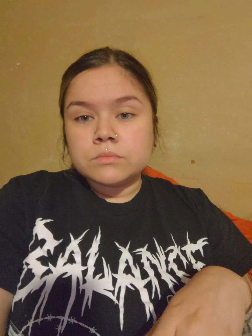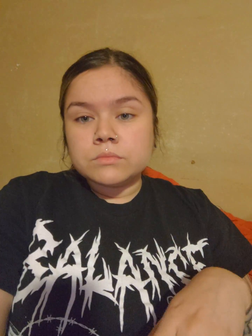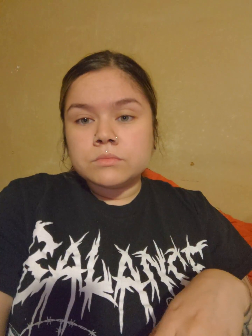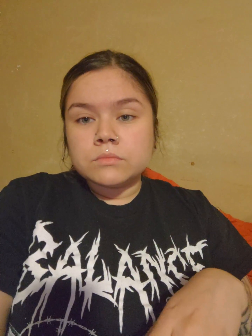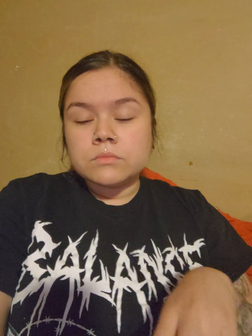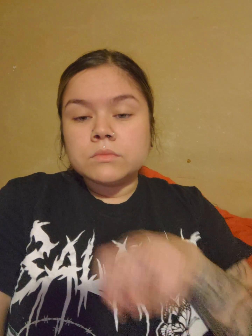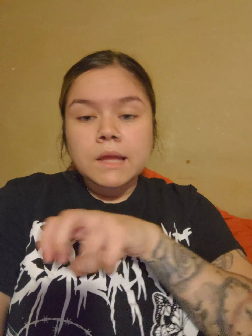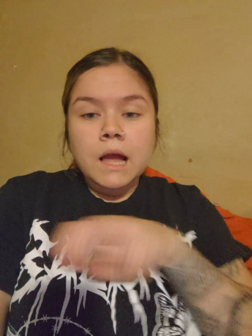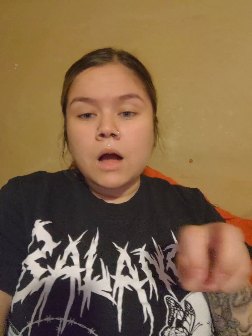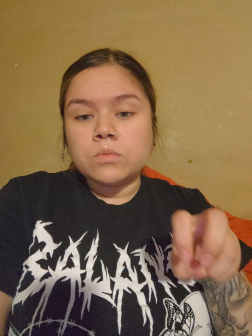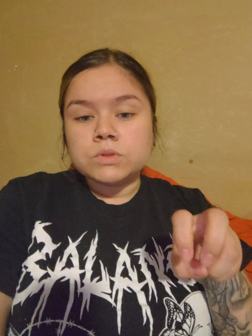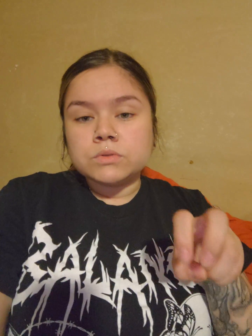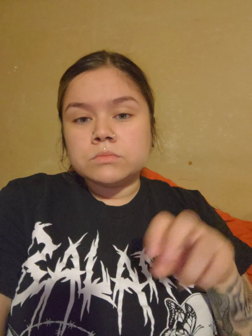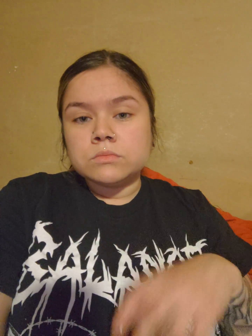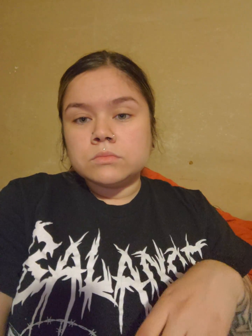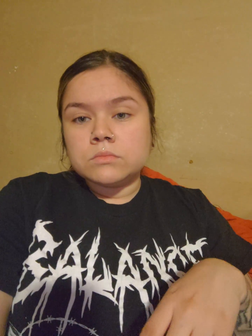couch